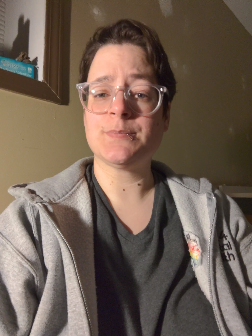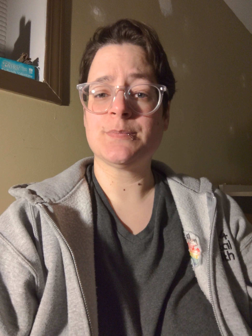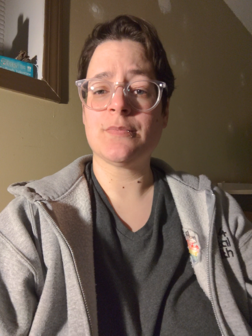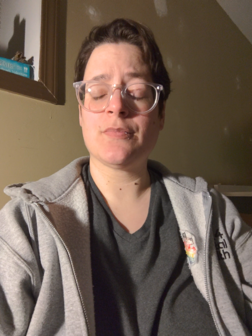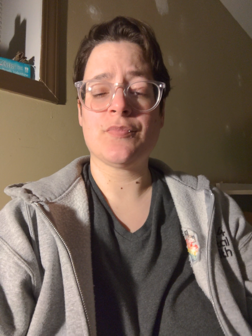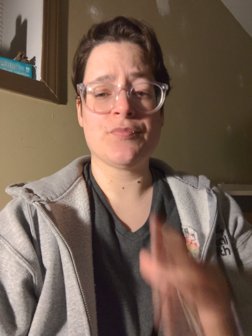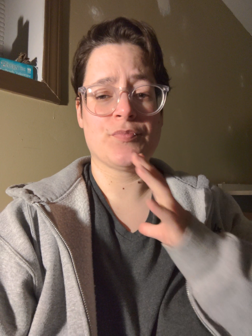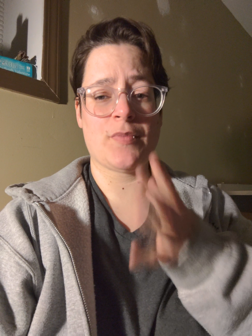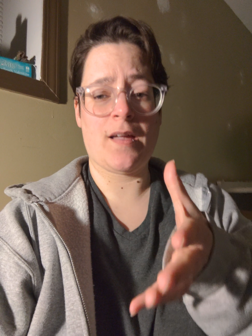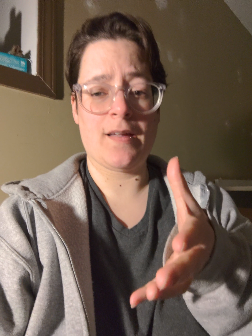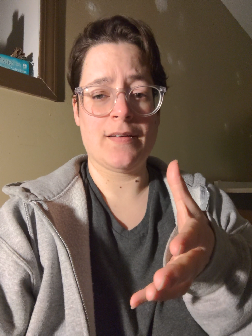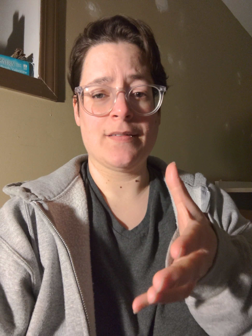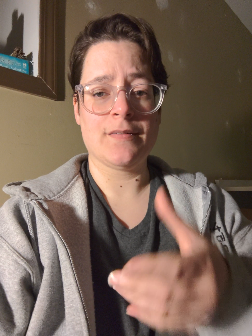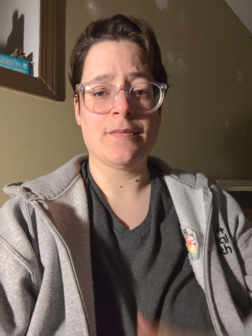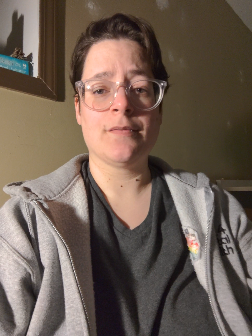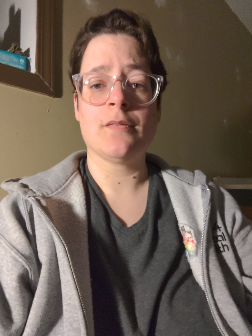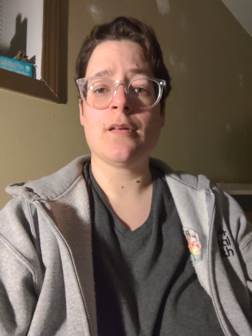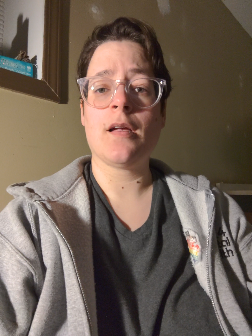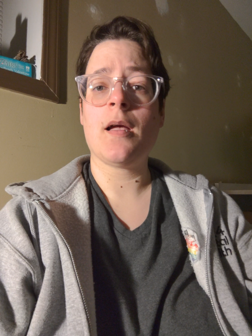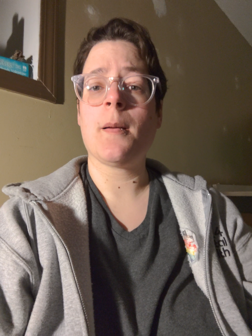fine